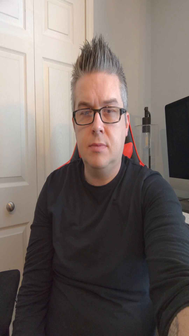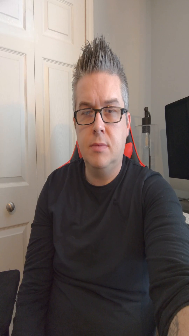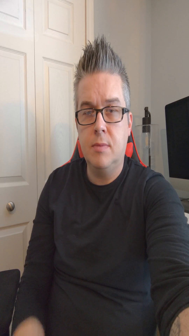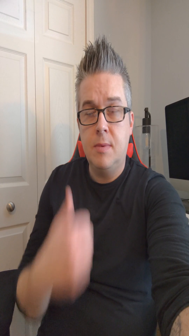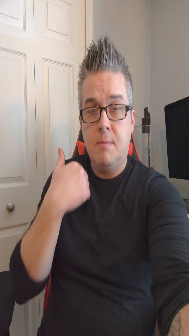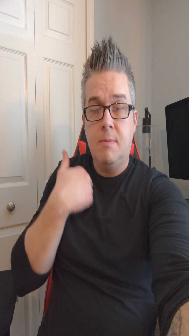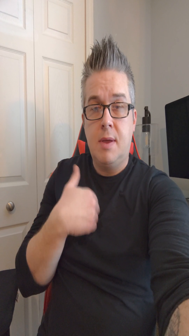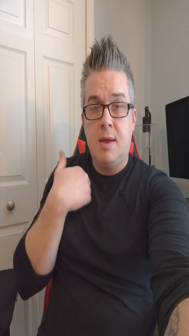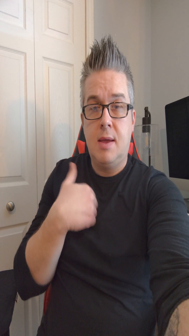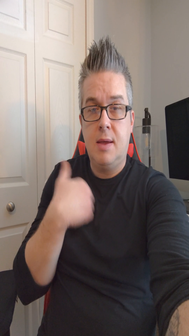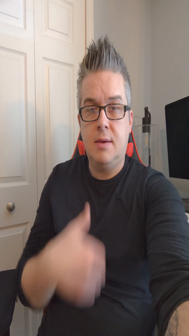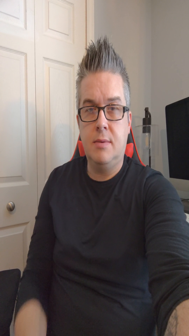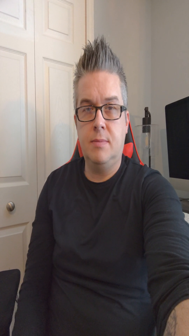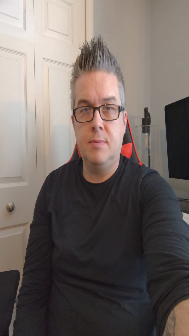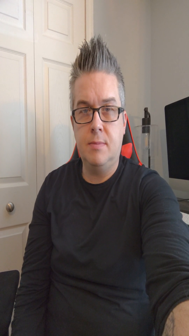bath